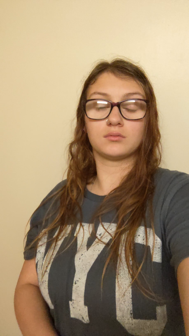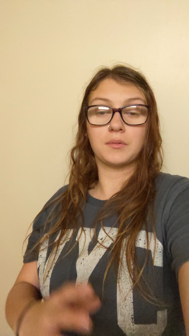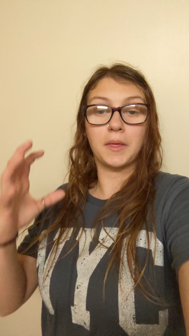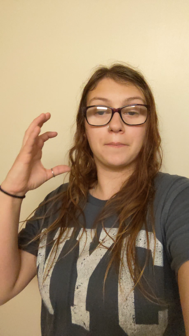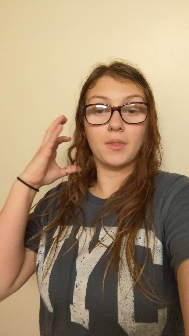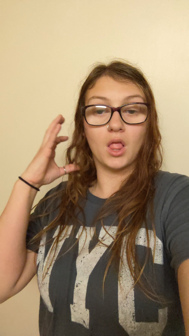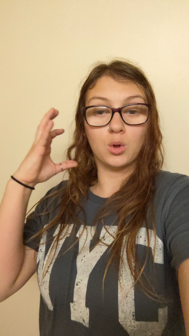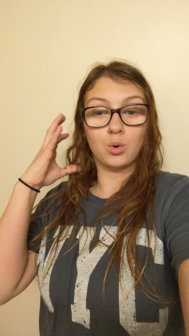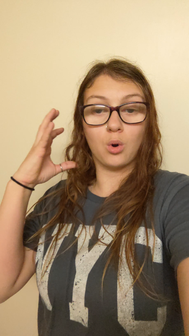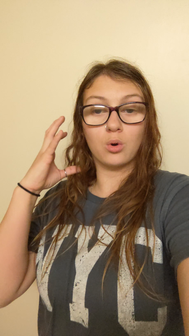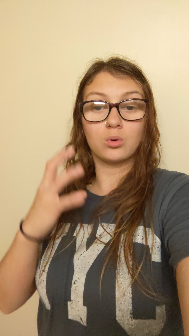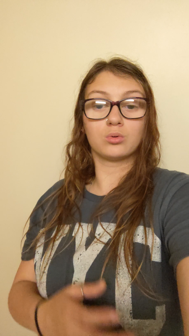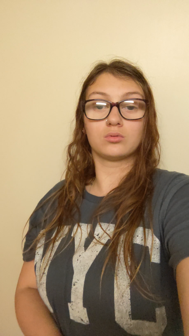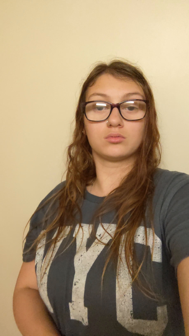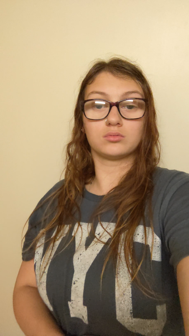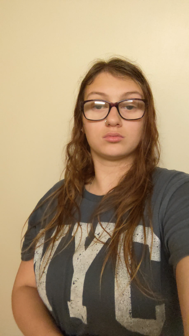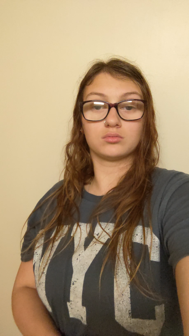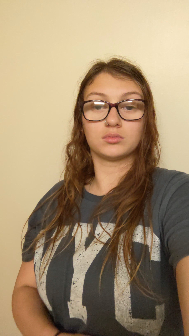pillow